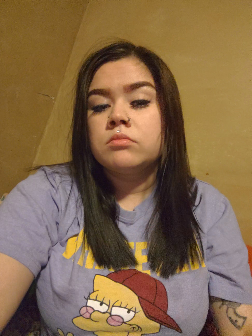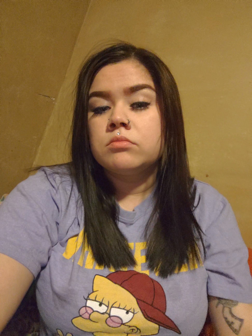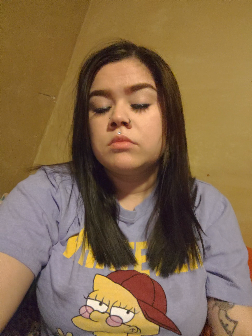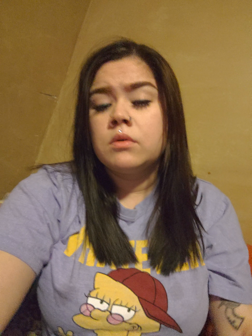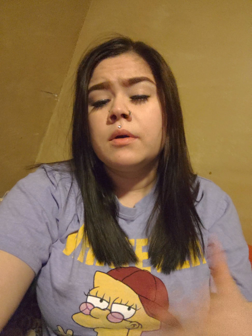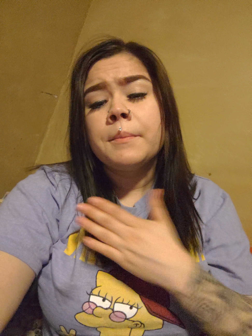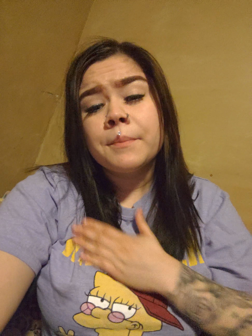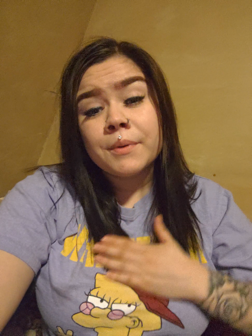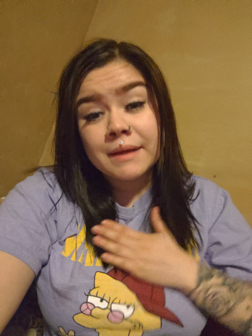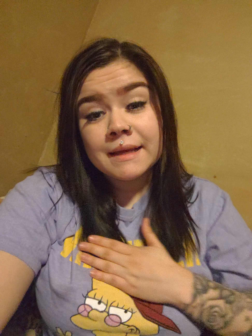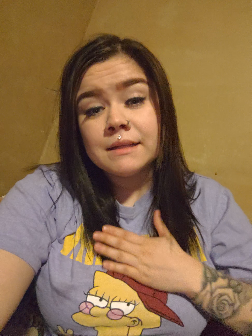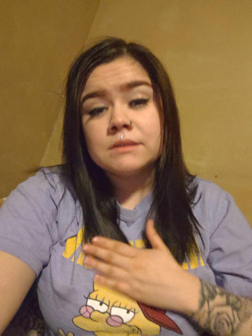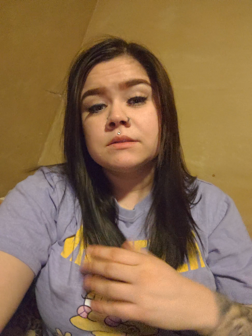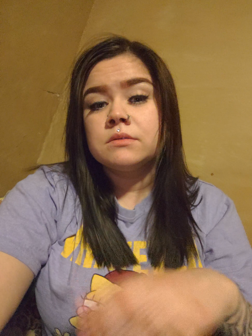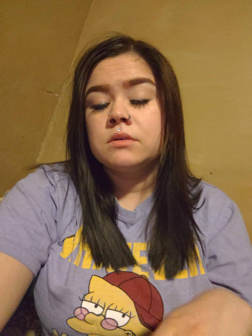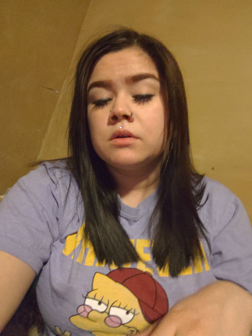please